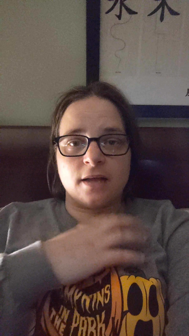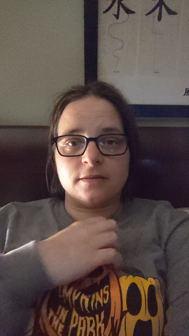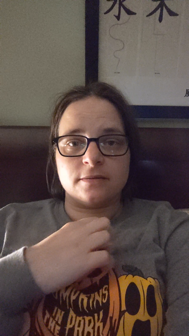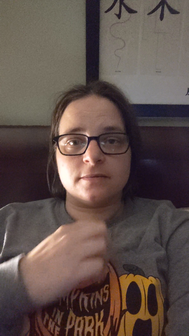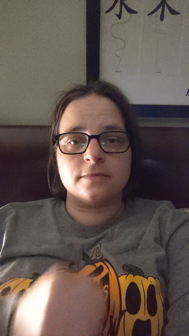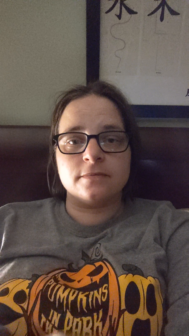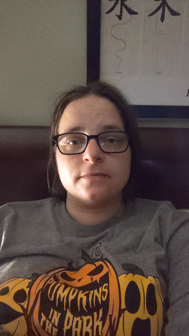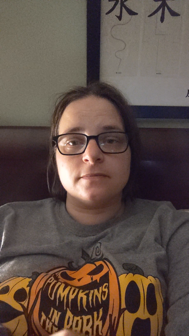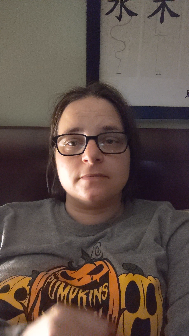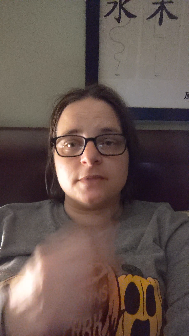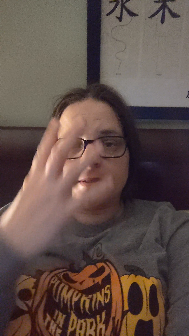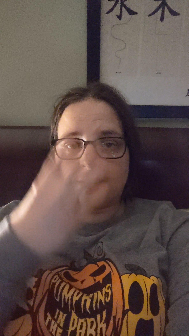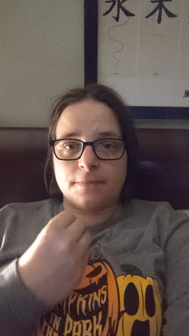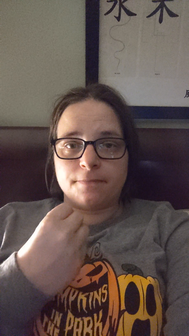asleep